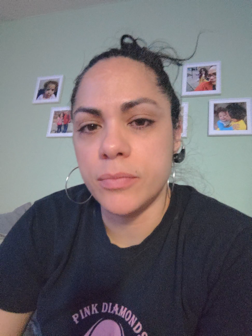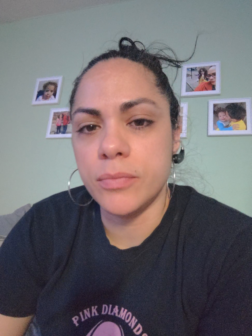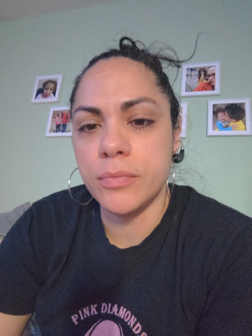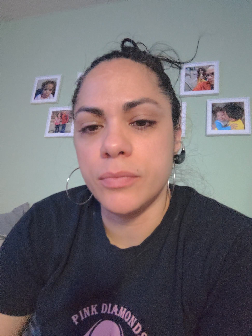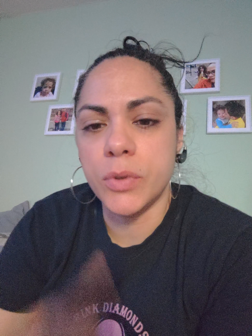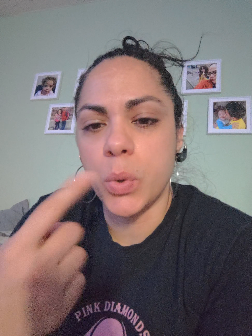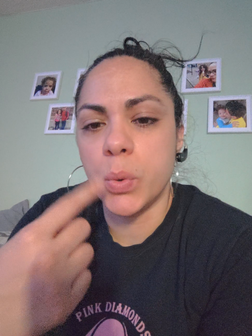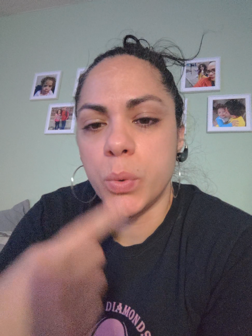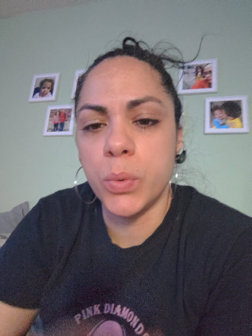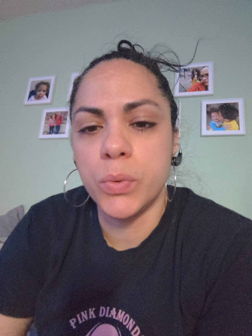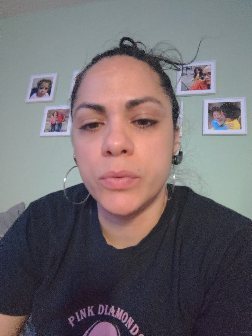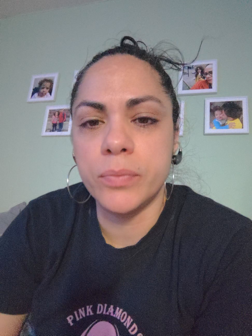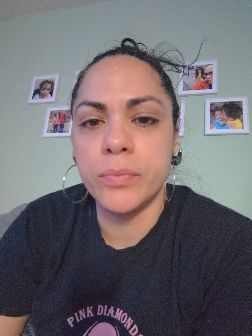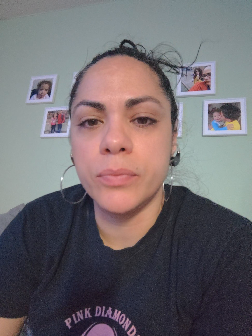who